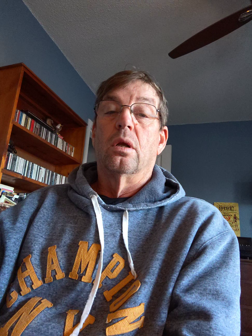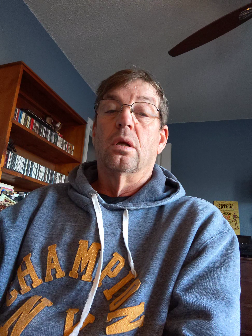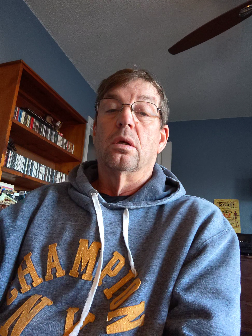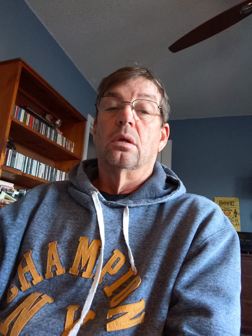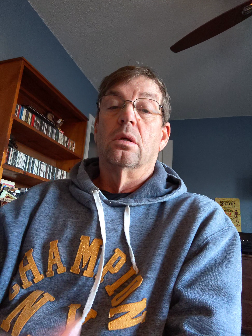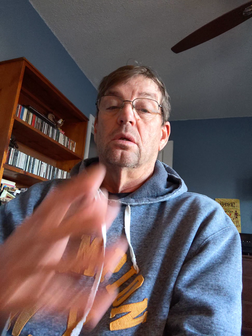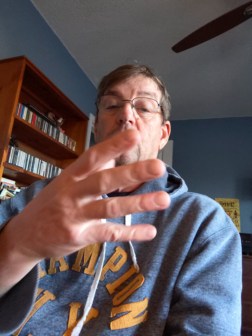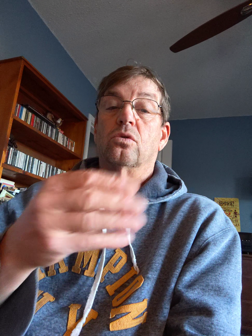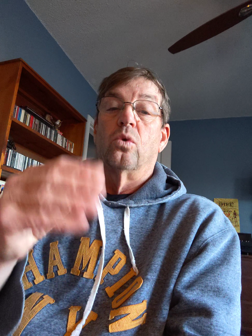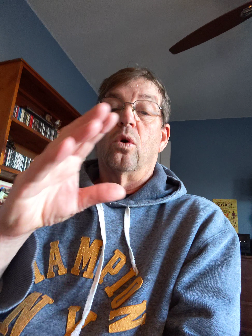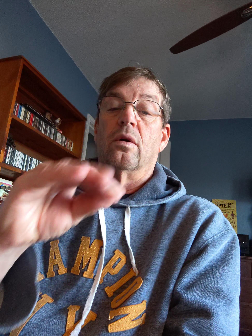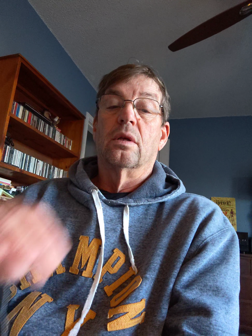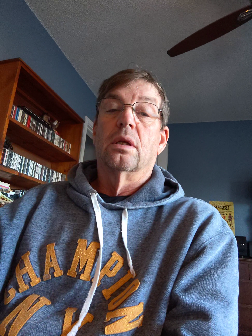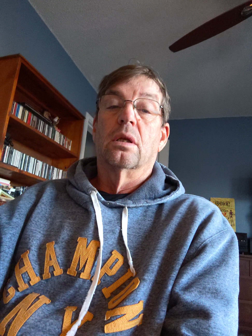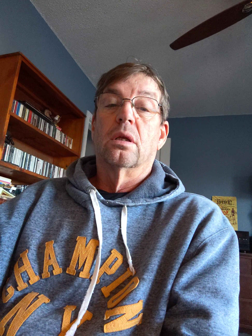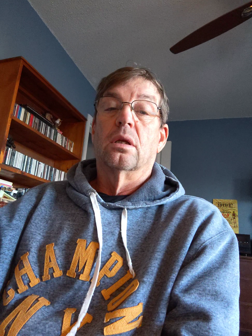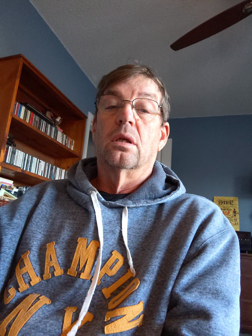story